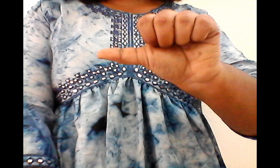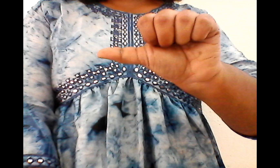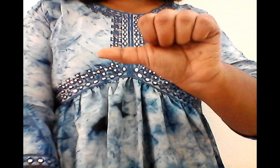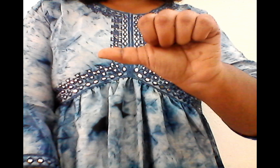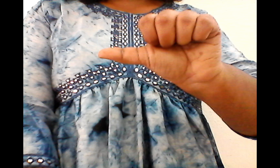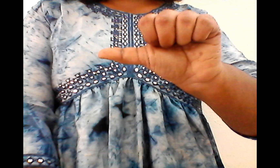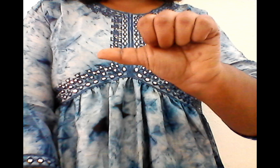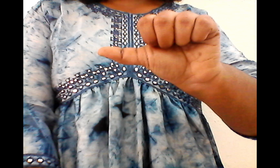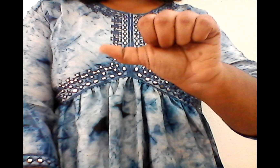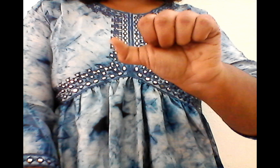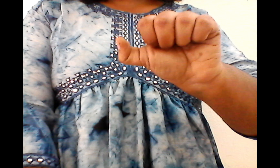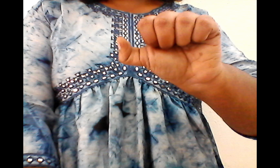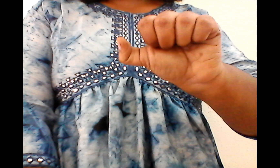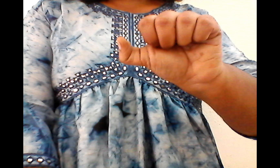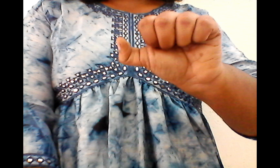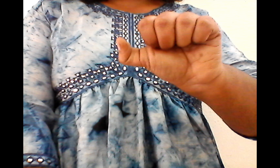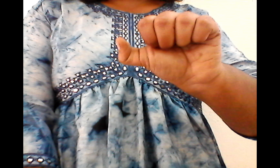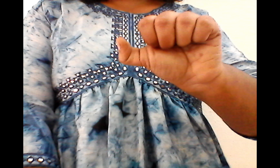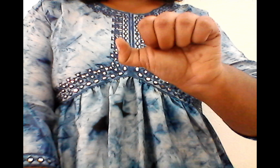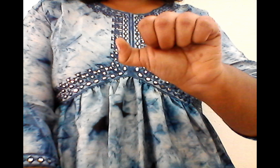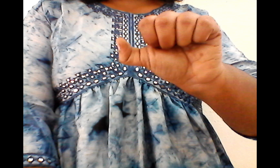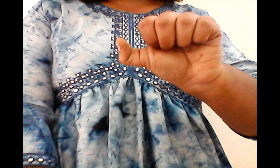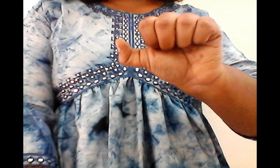ഏ